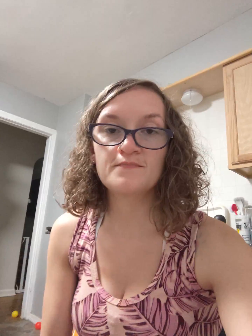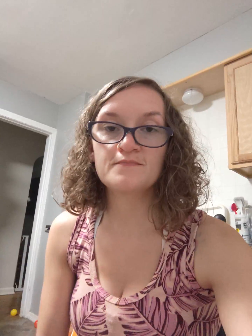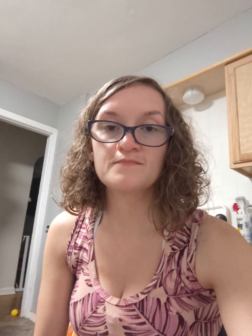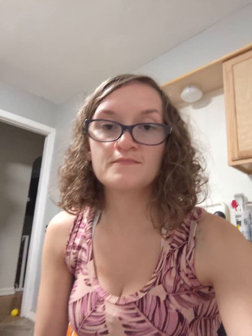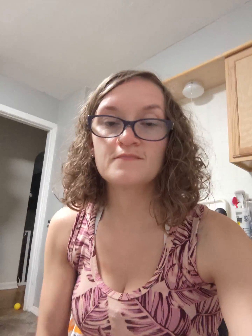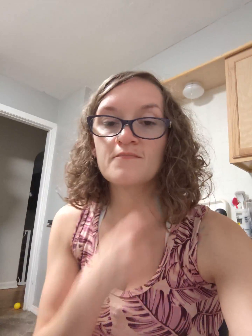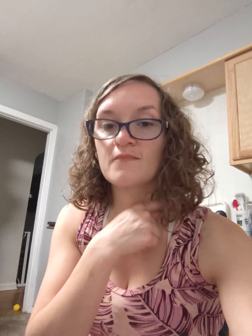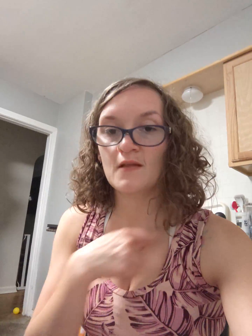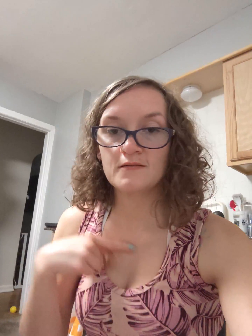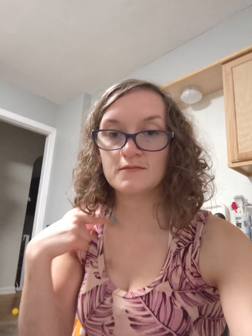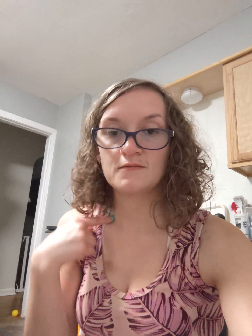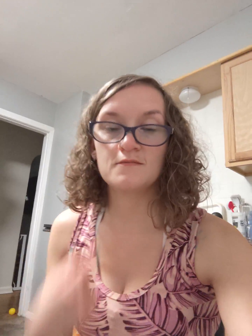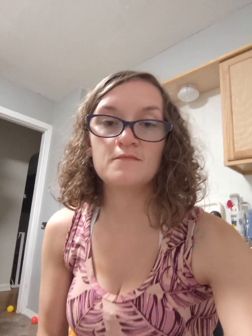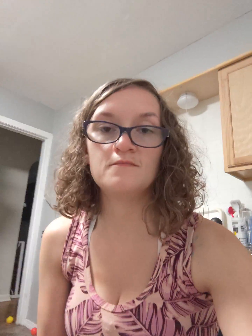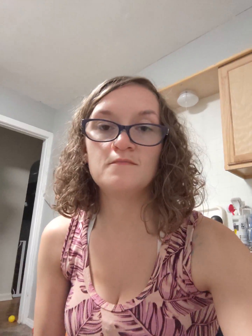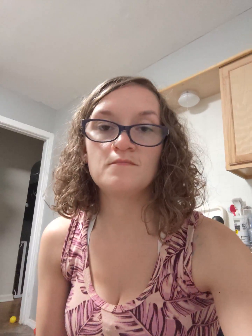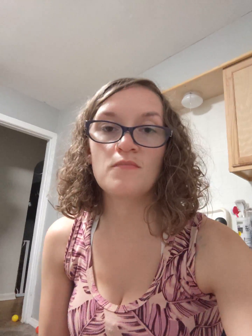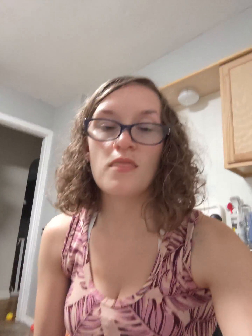necklace